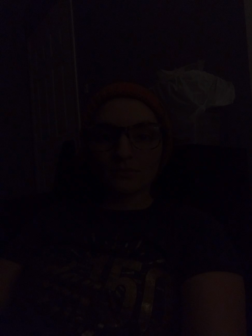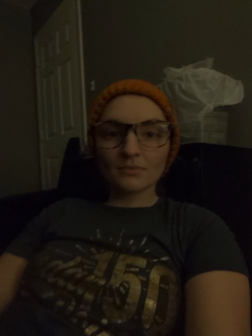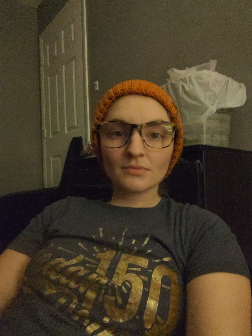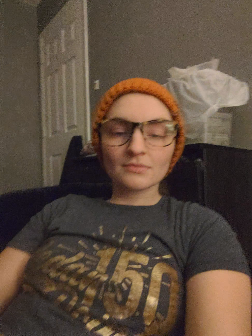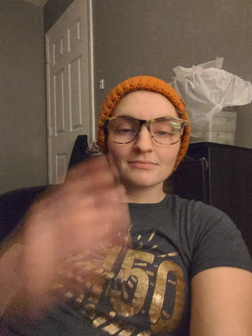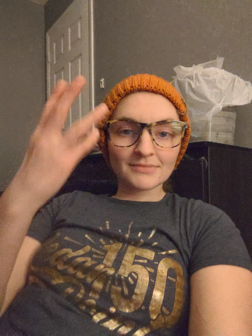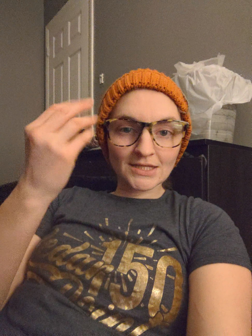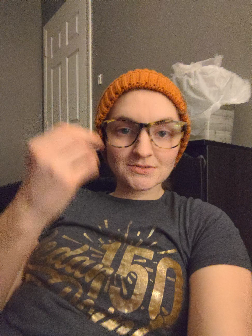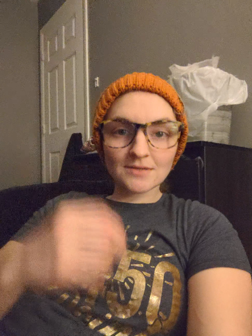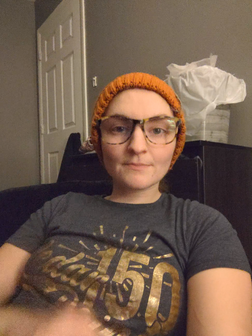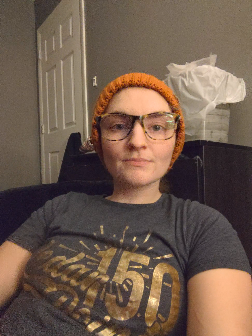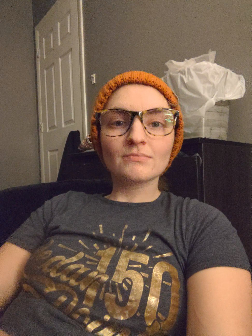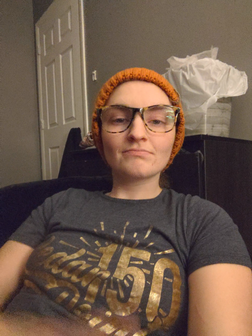outside